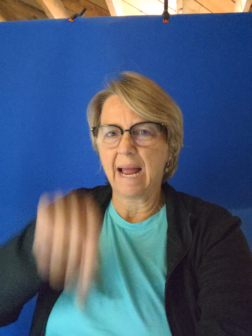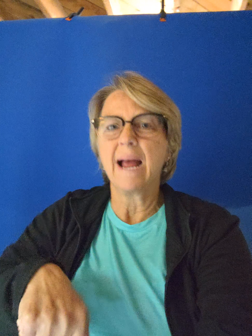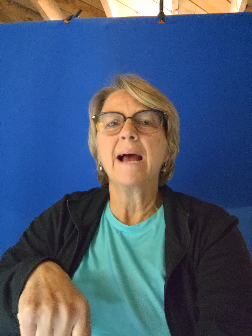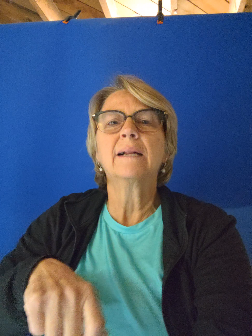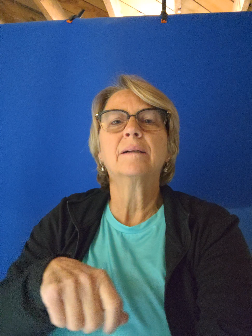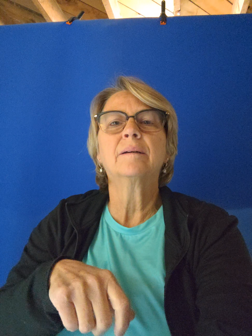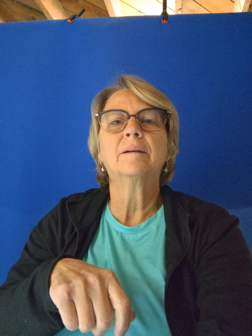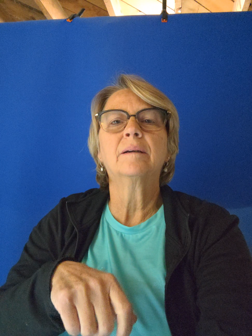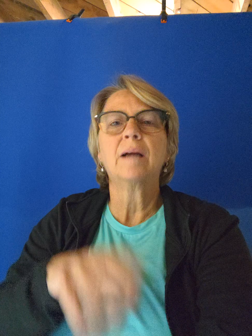can